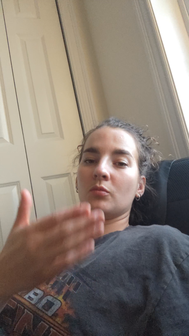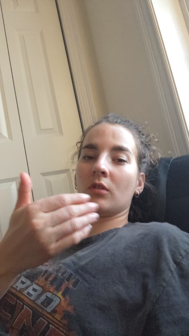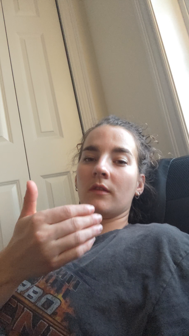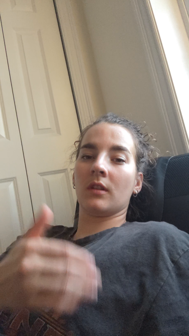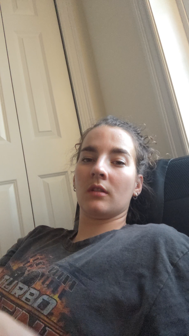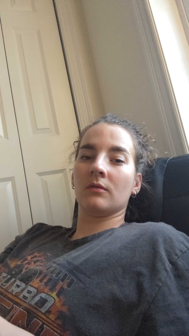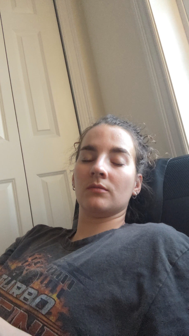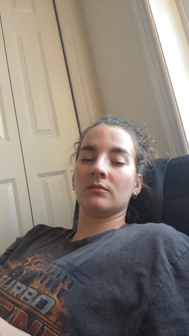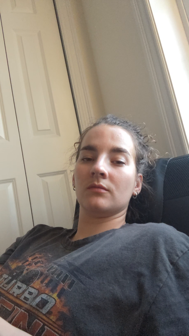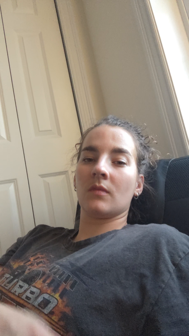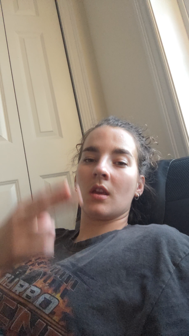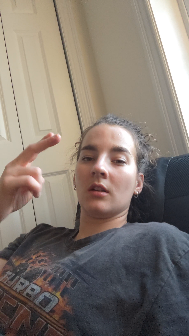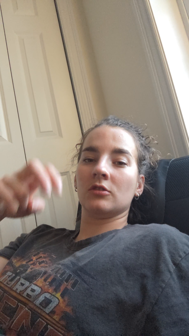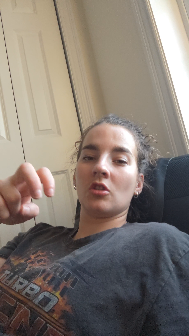high chair